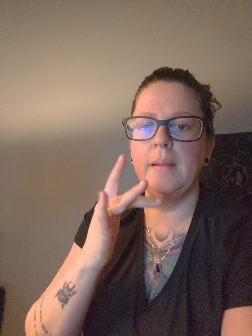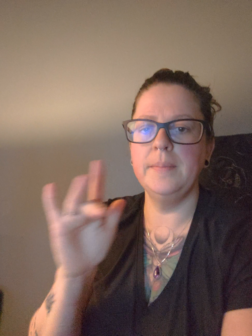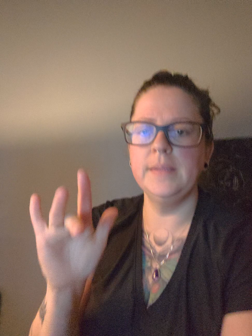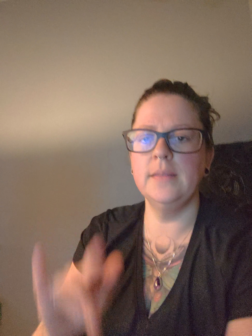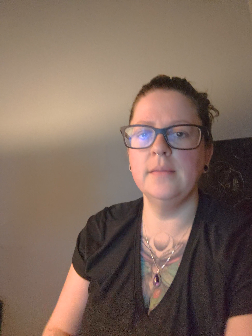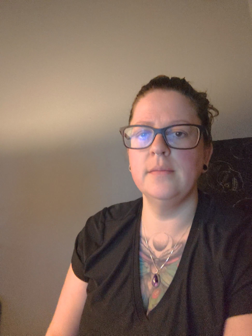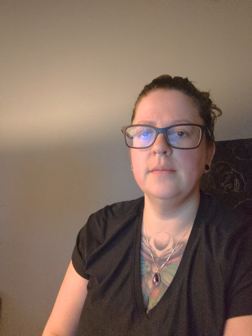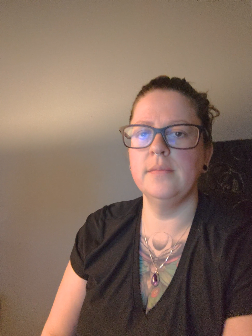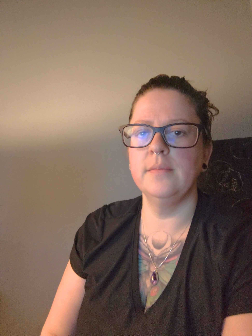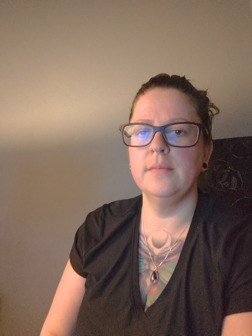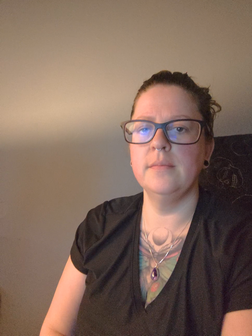empty